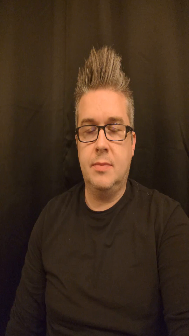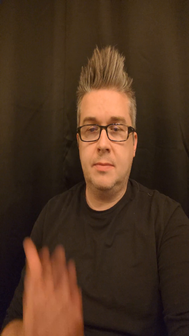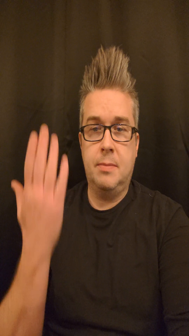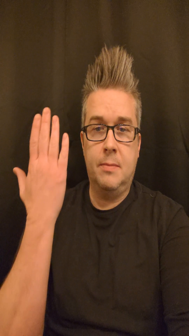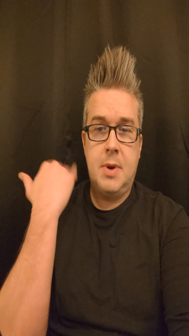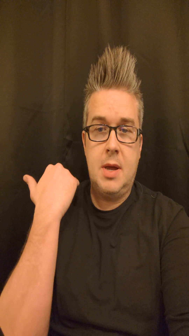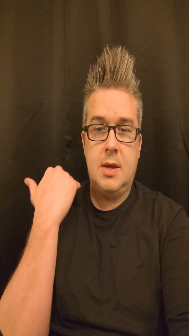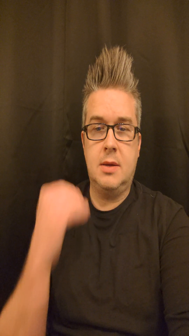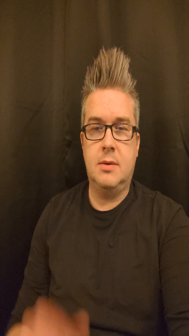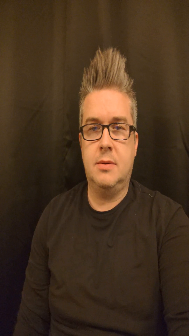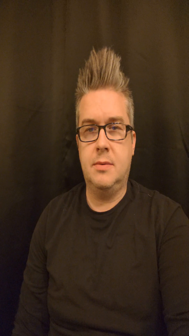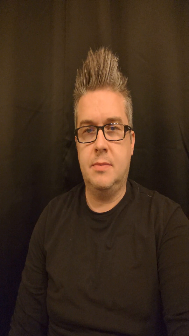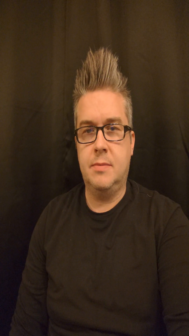before